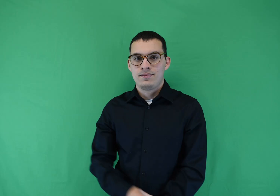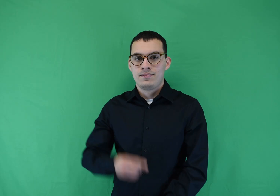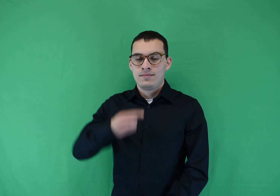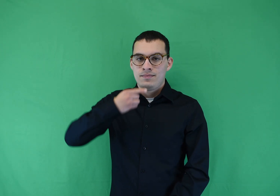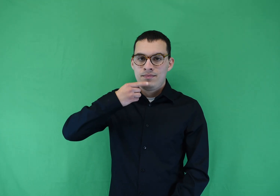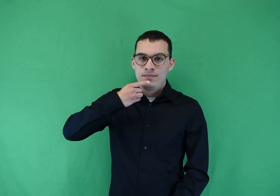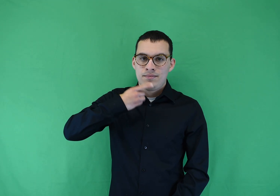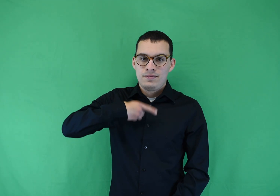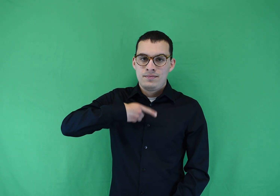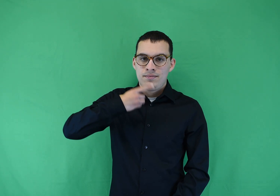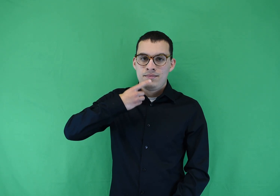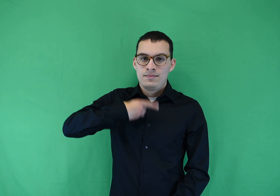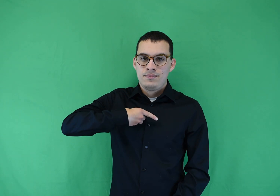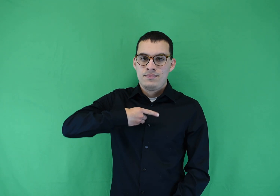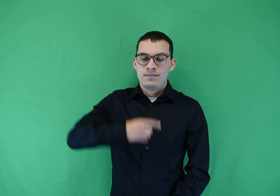diabetes